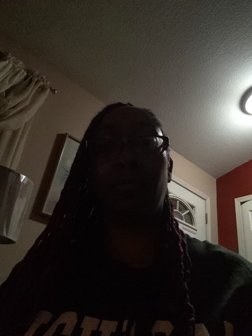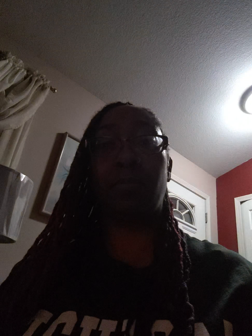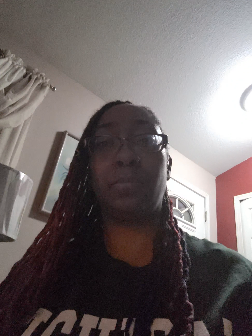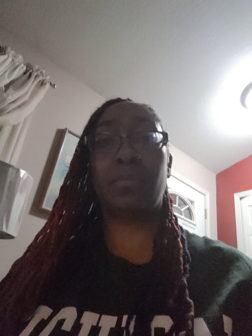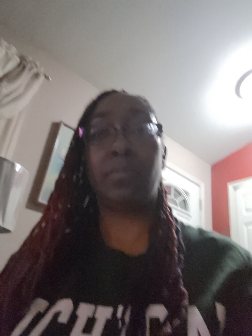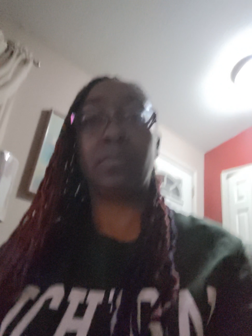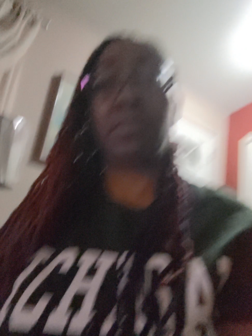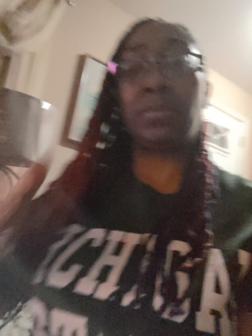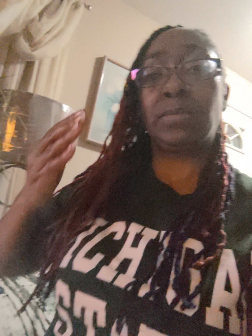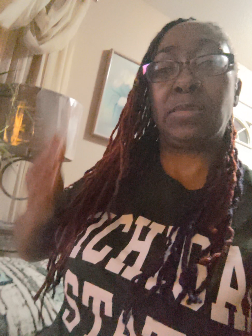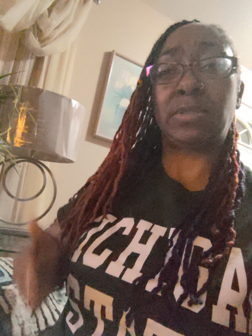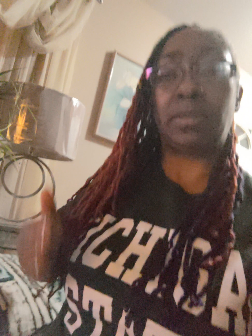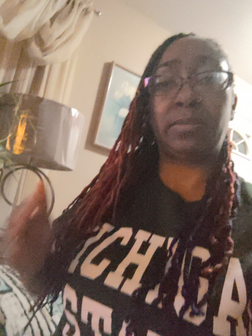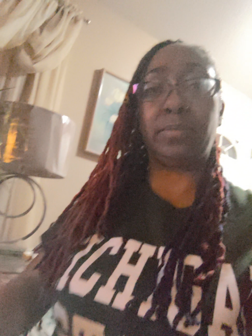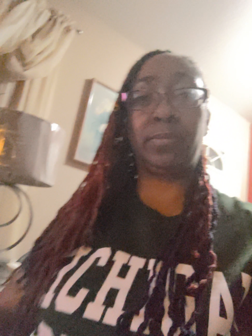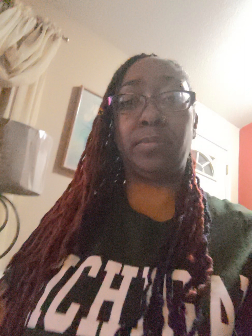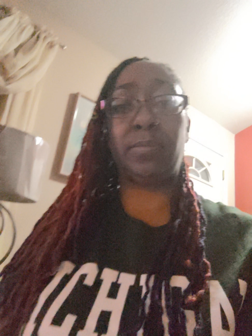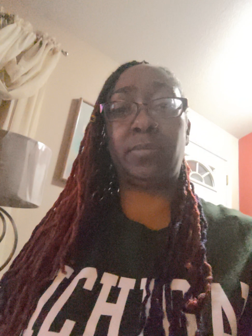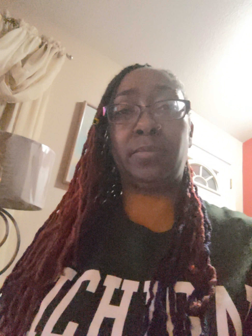beside